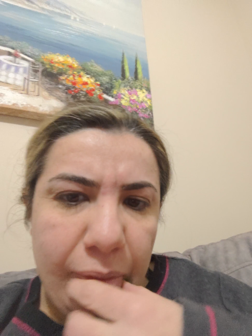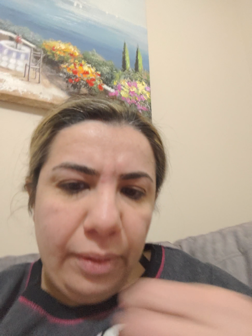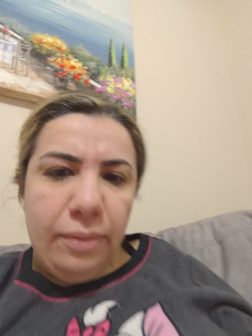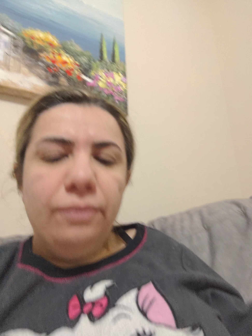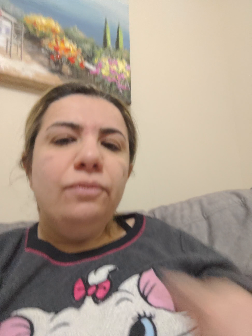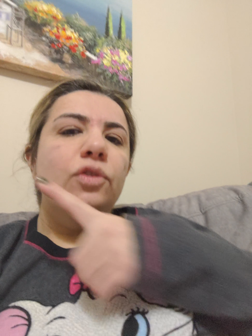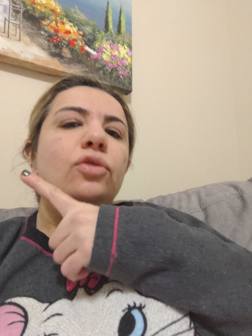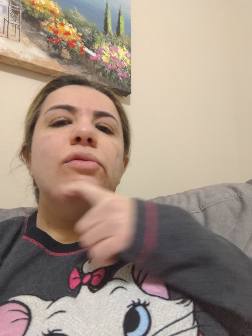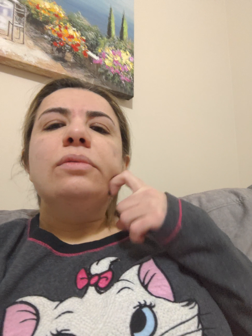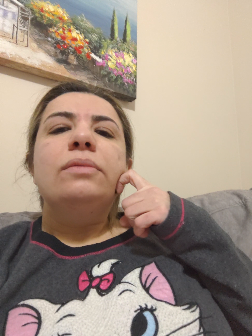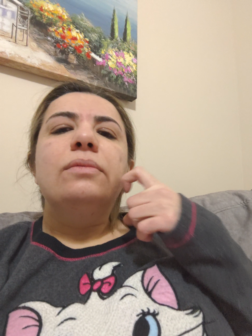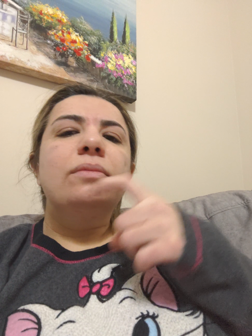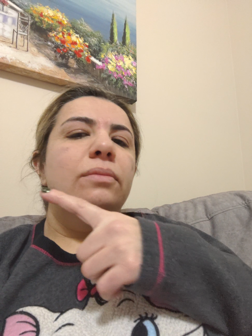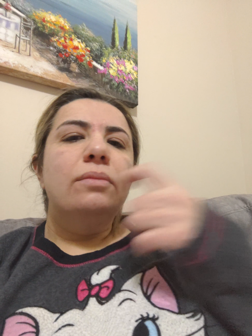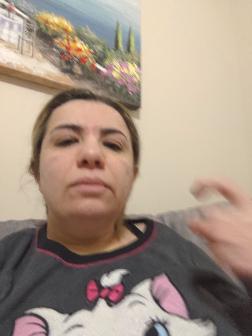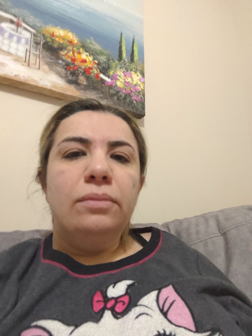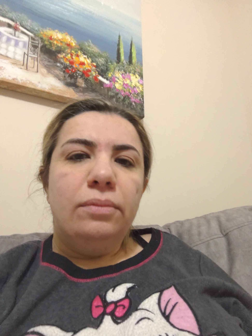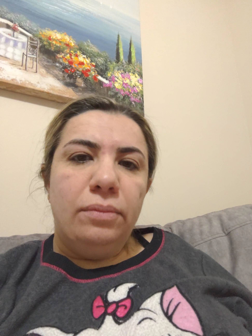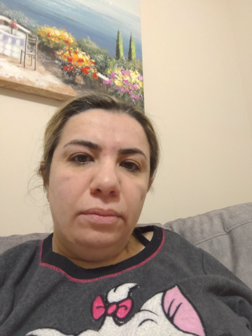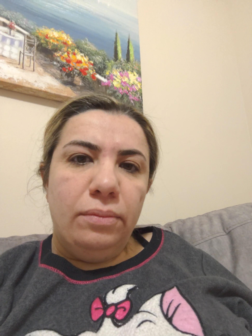dryer